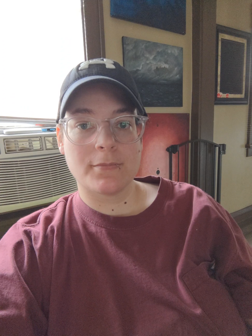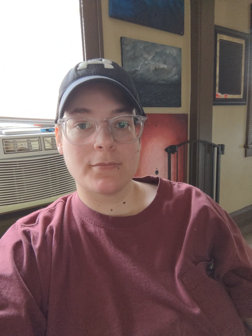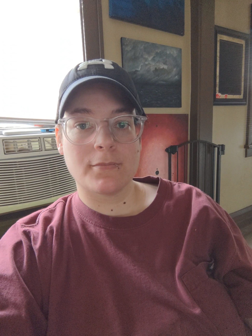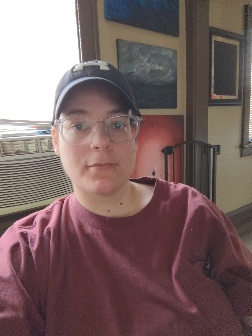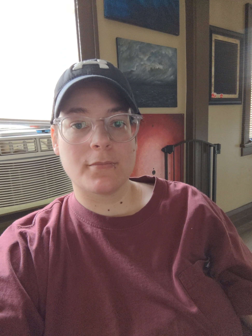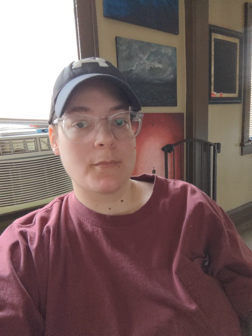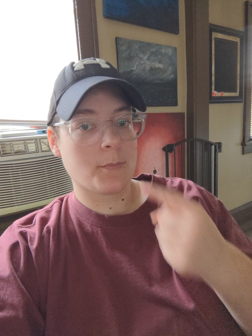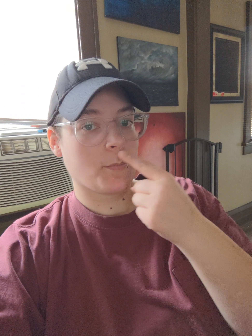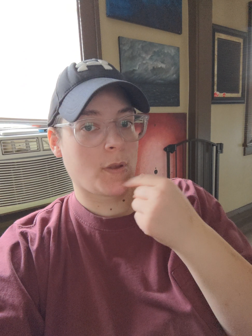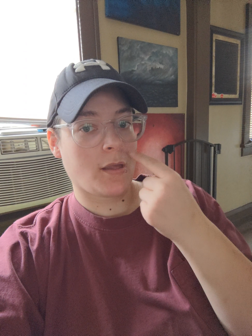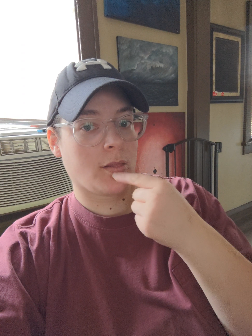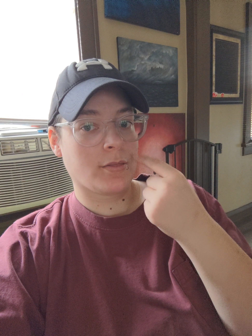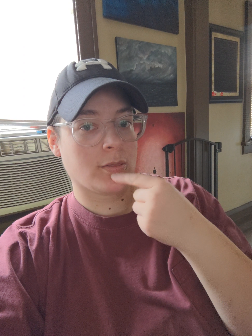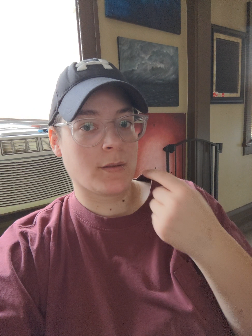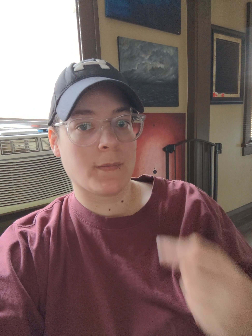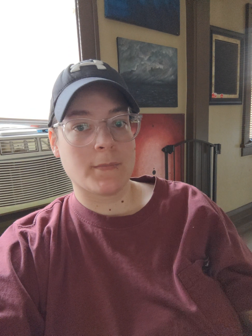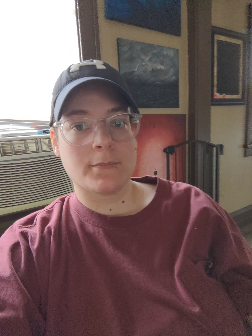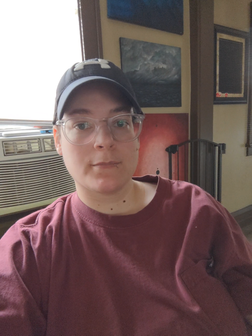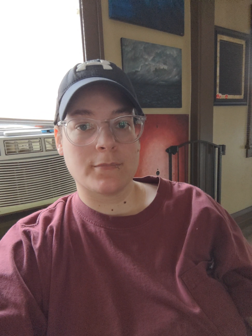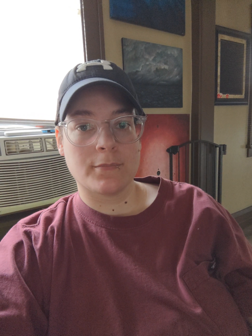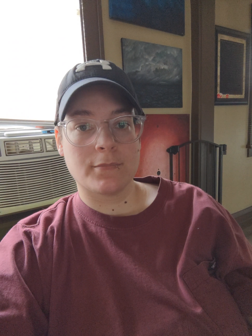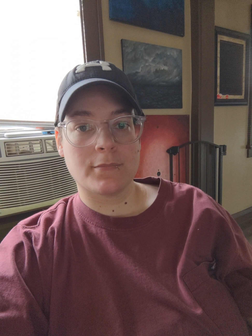mouth